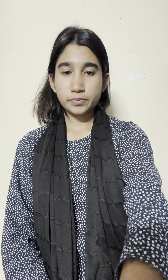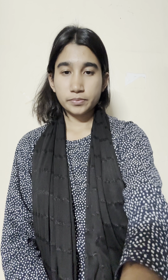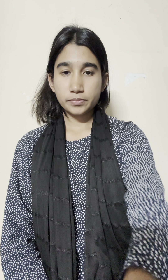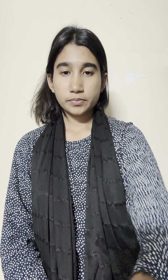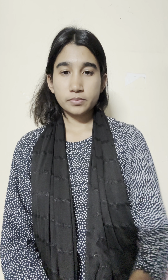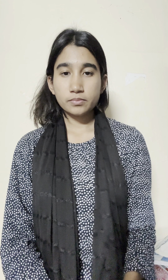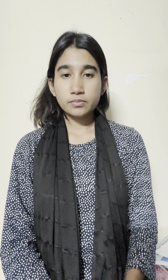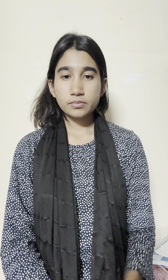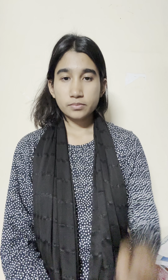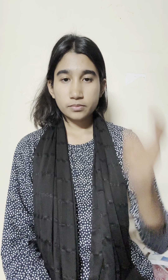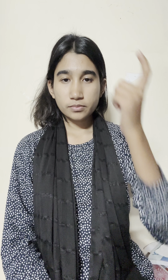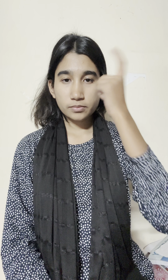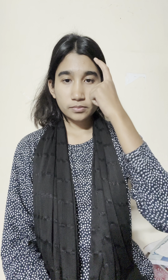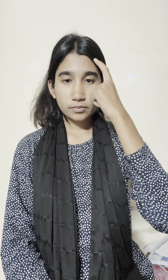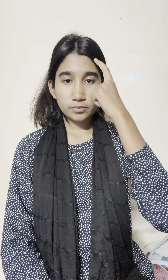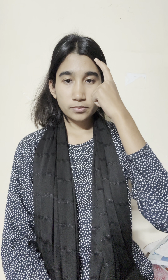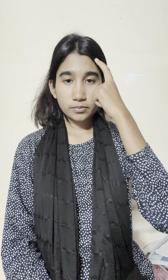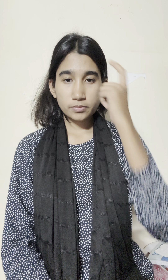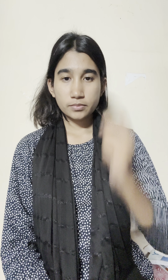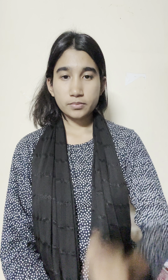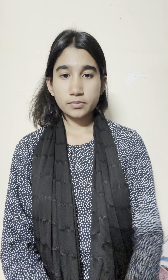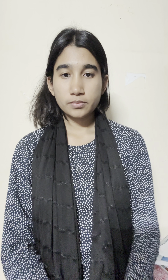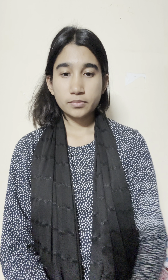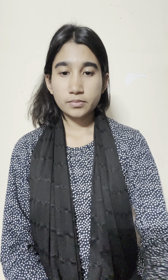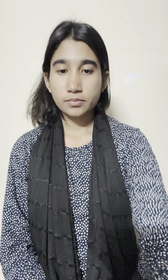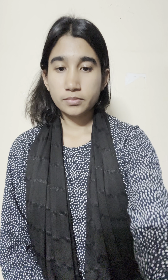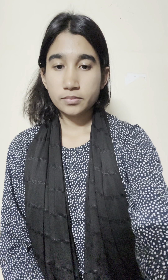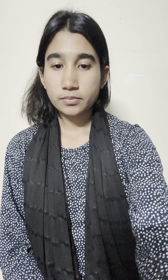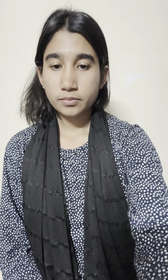জানা